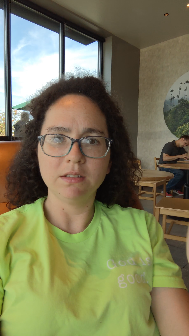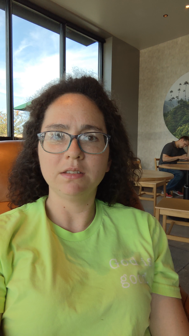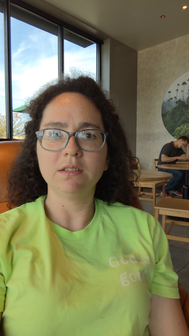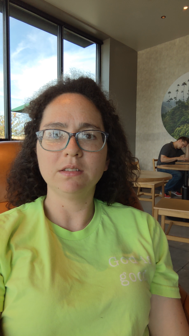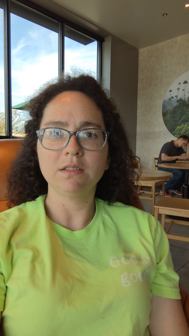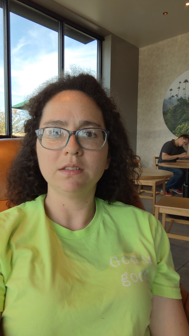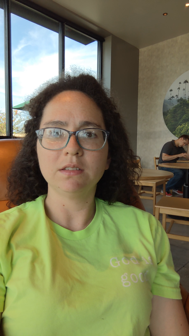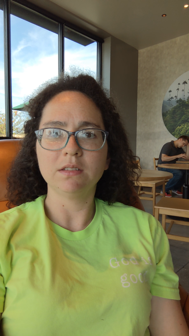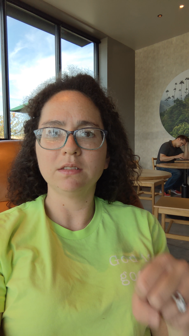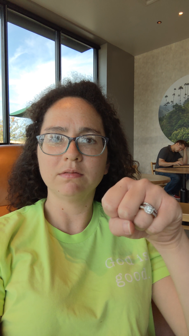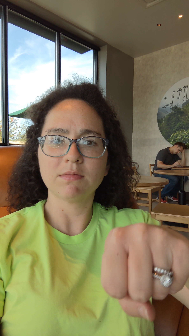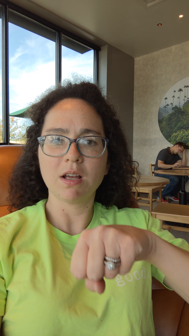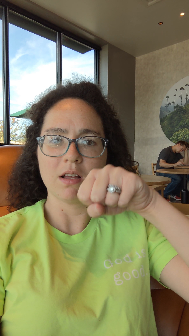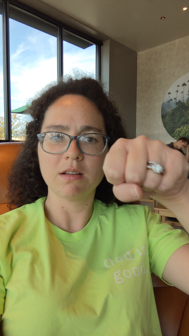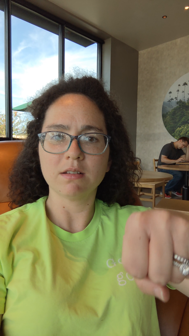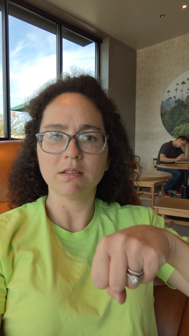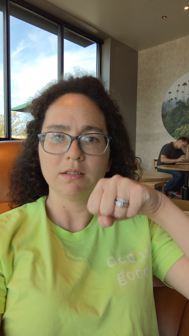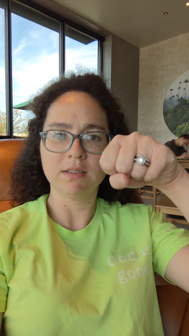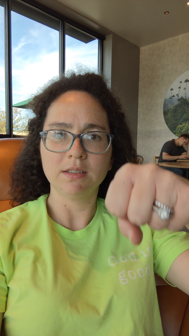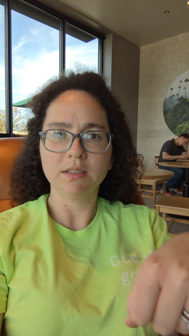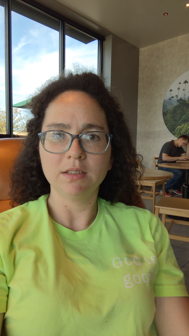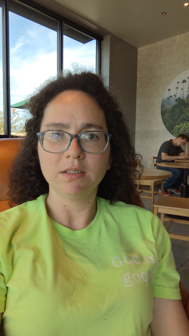bicycle